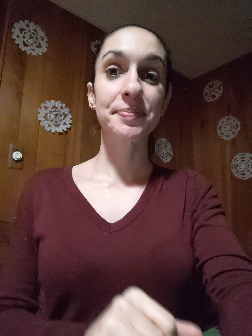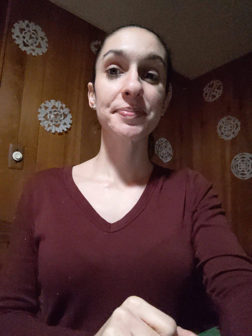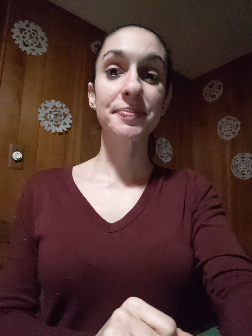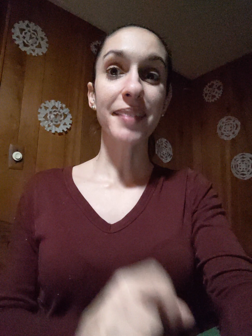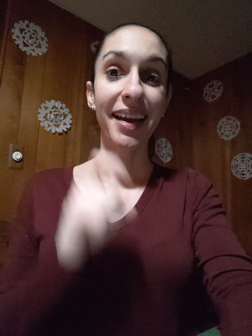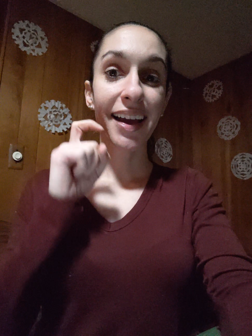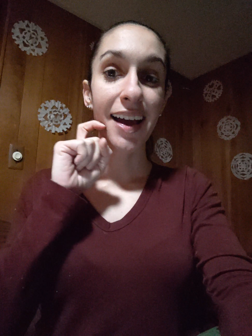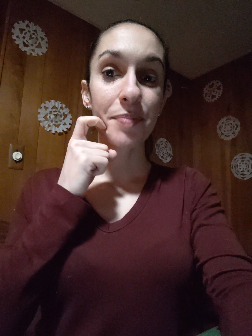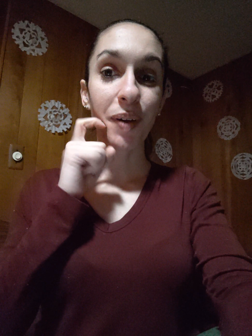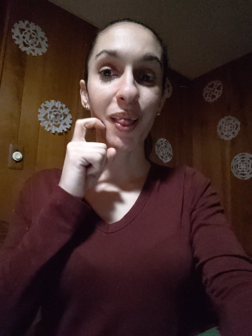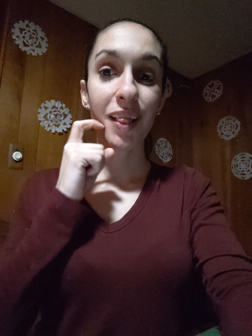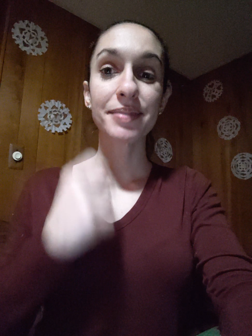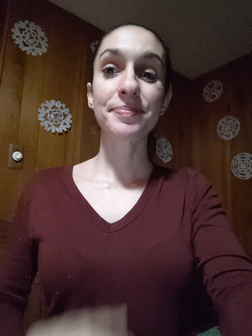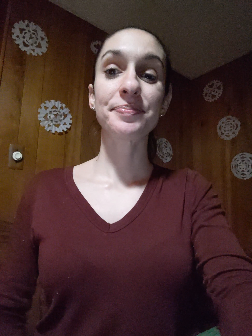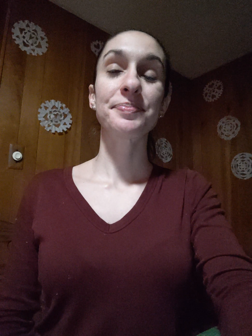apple